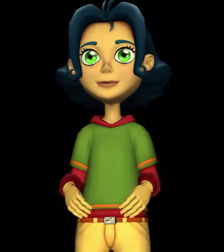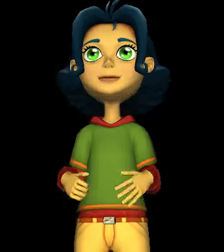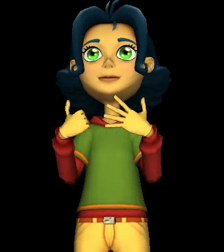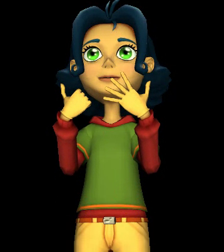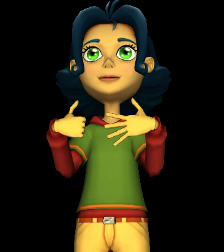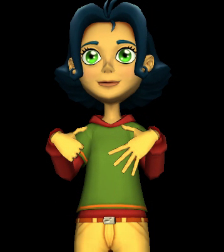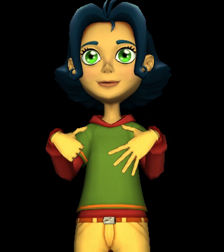16